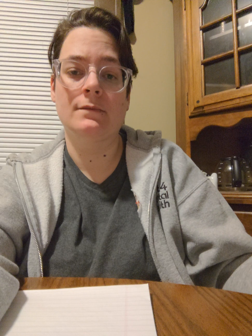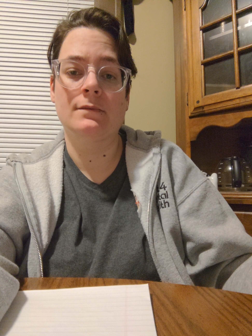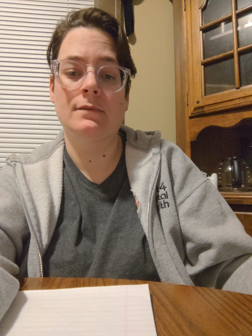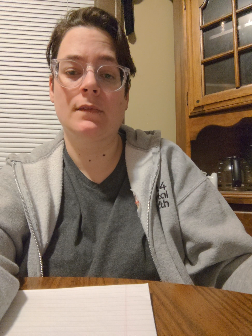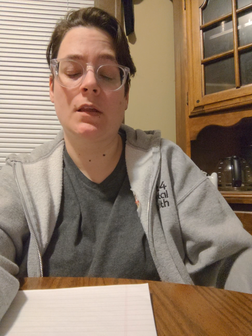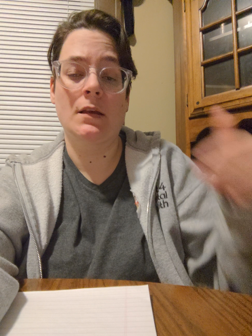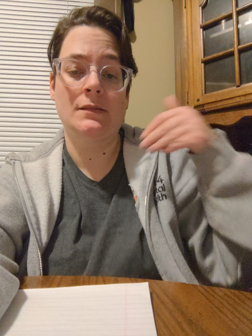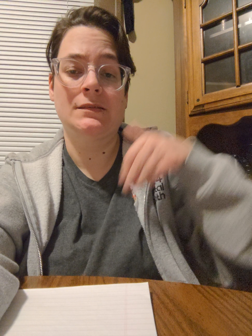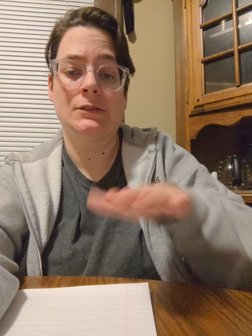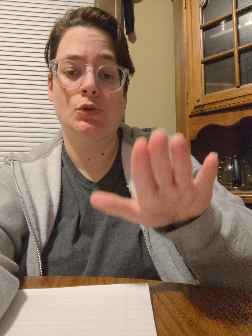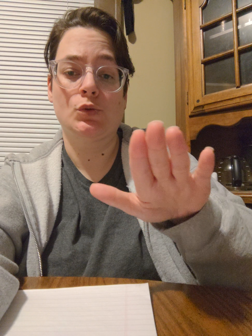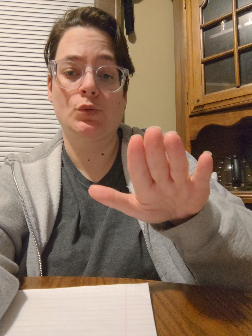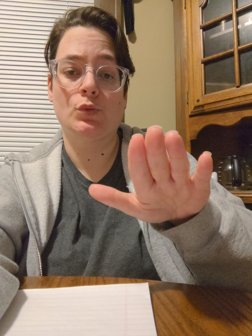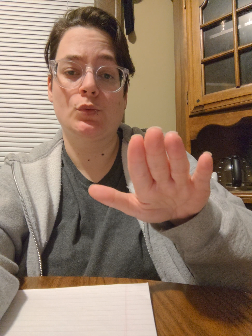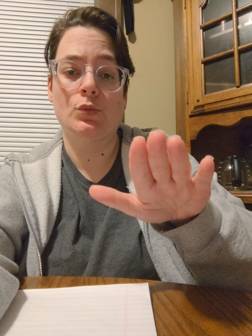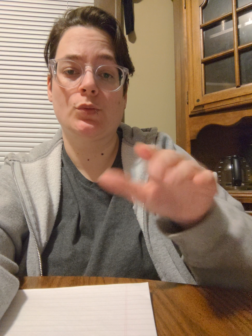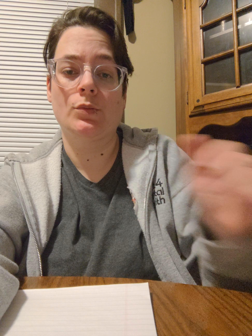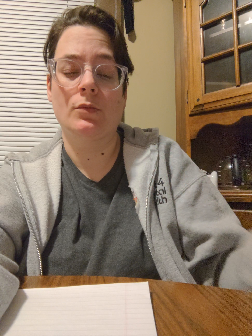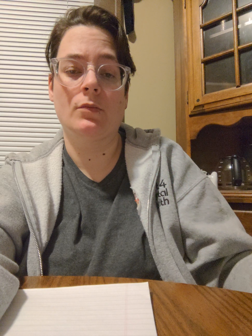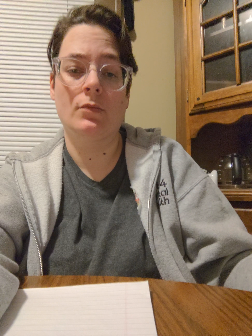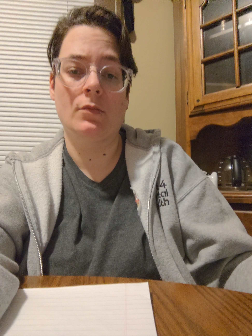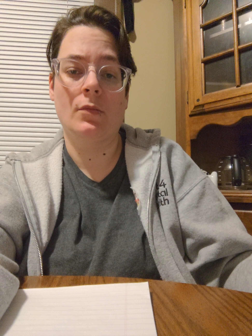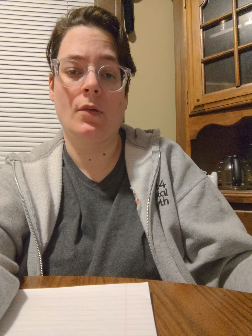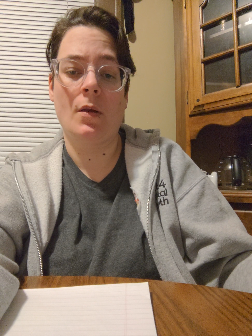into